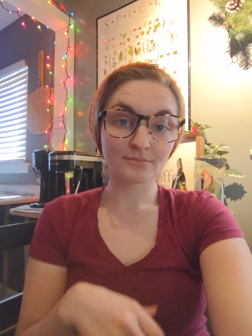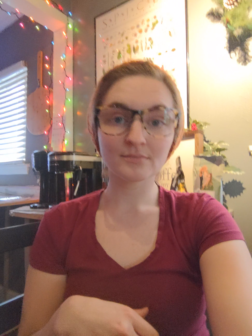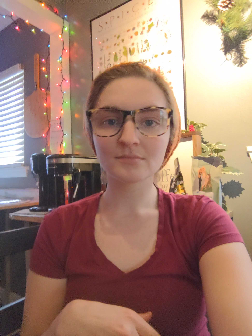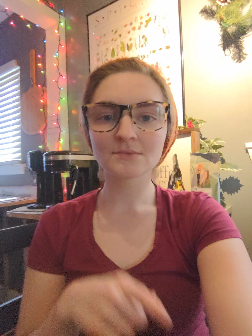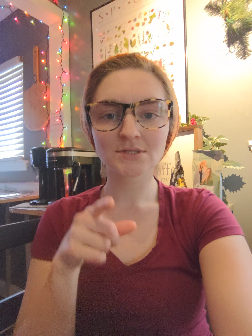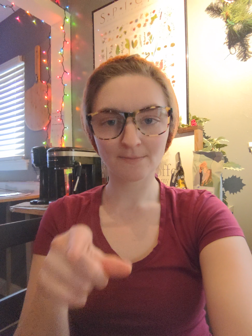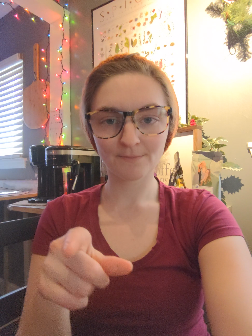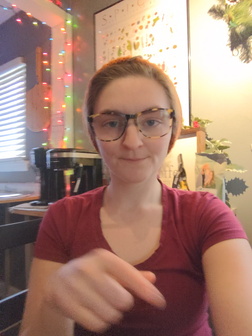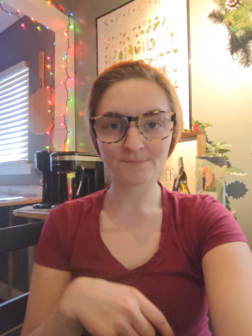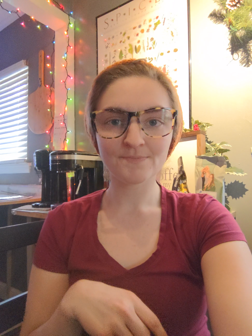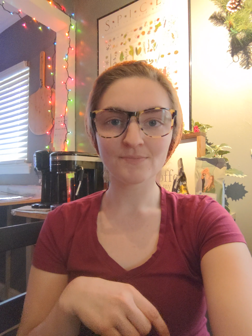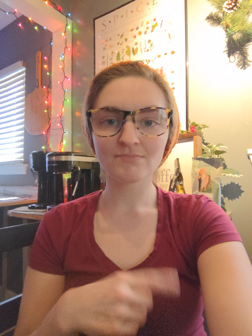there